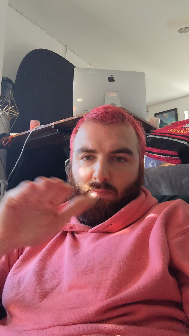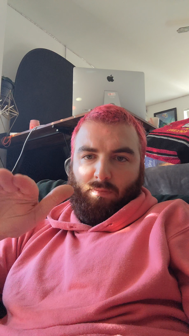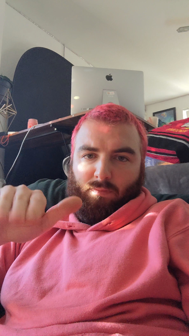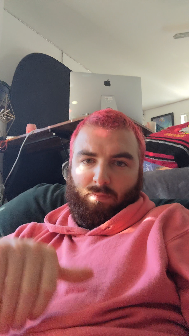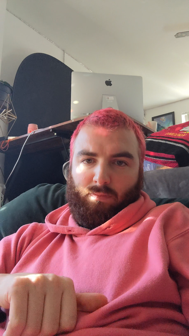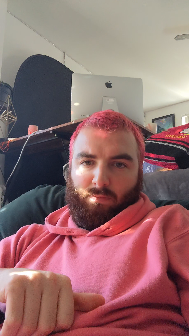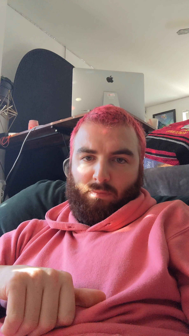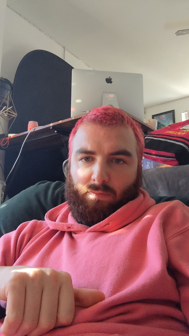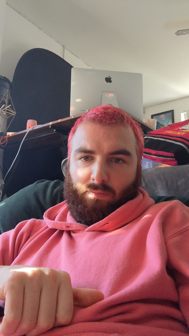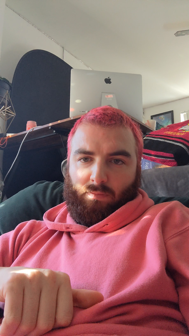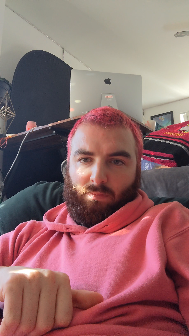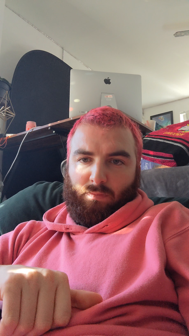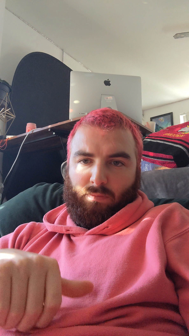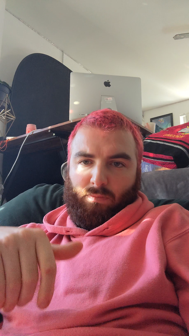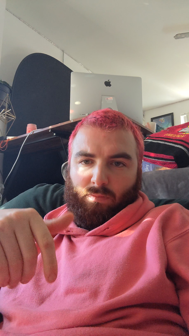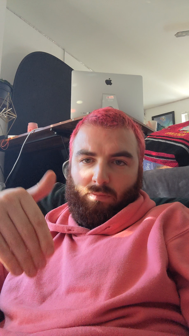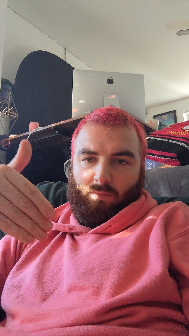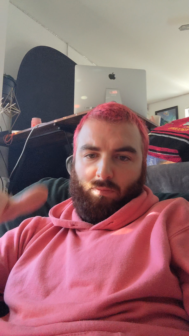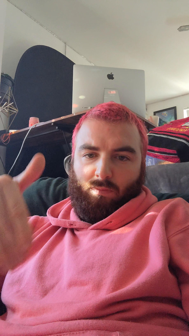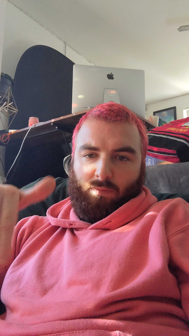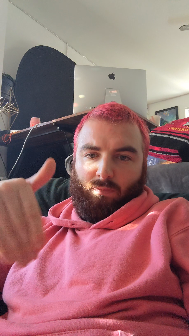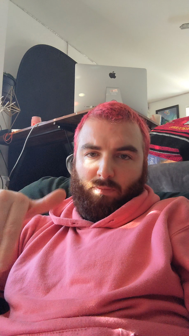shorts